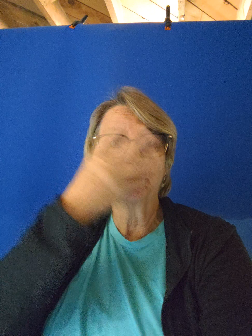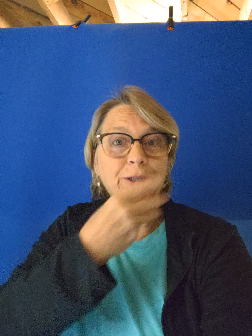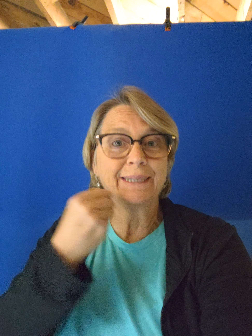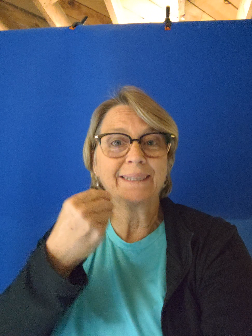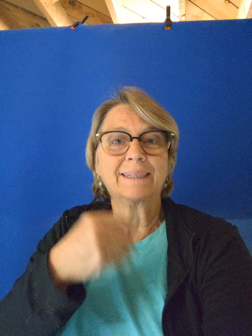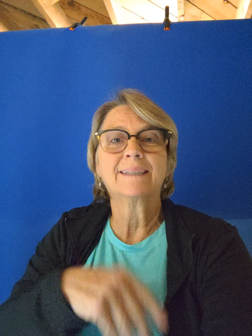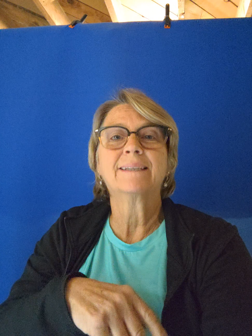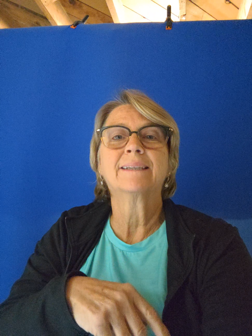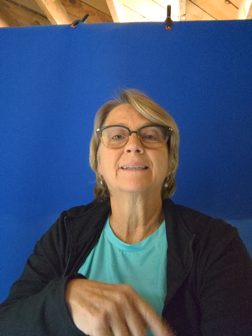pretty